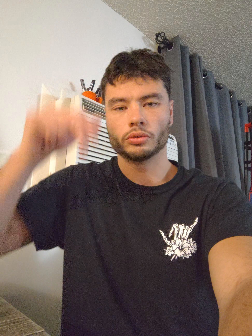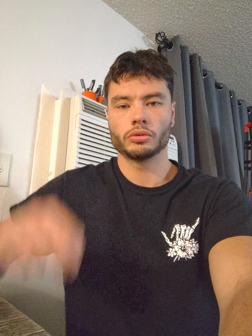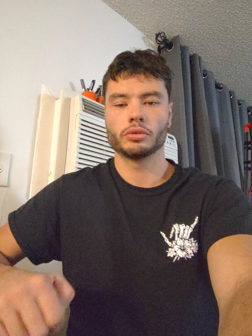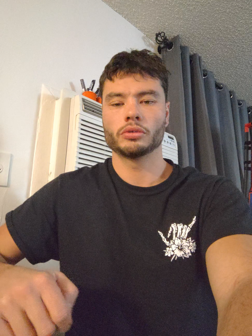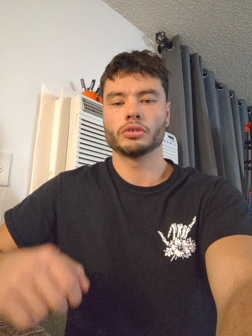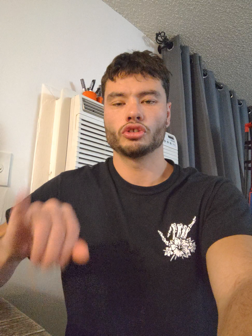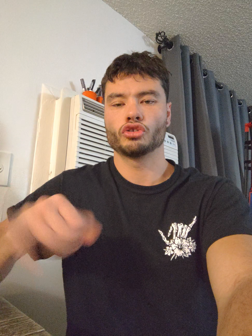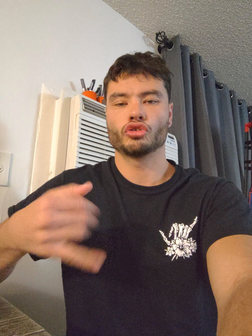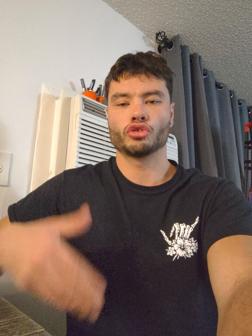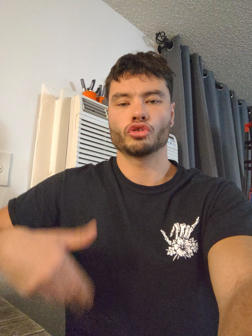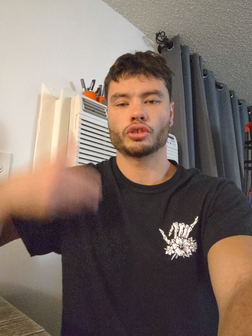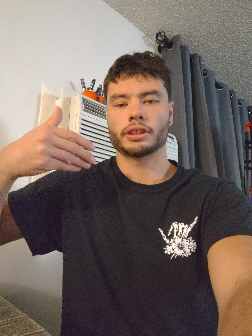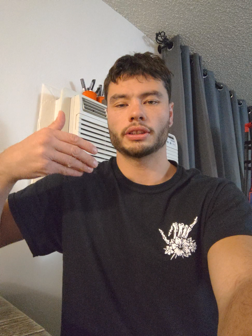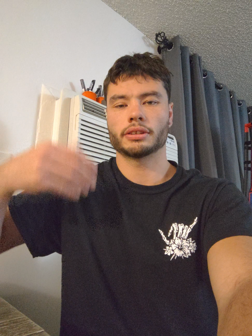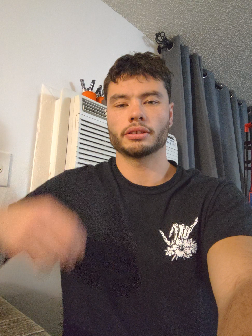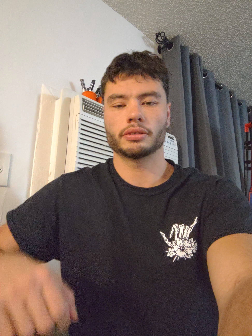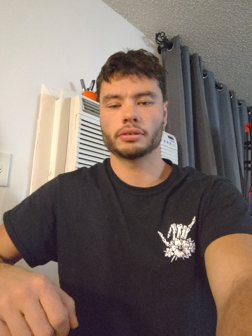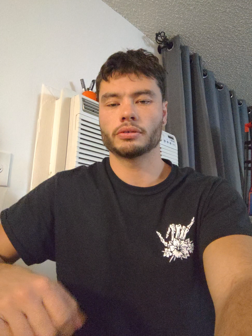jeans